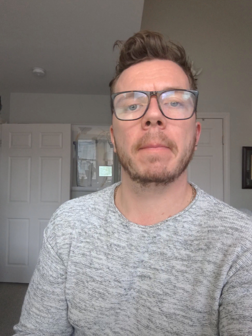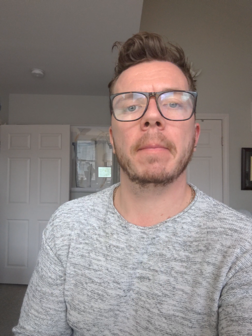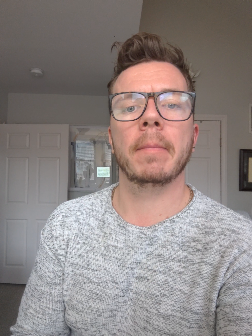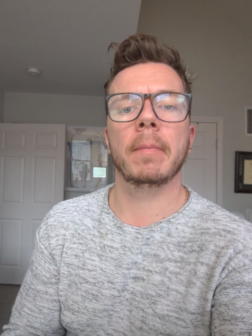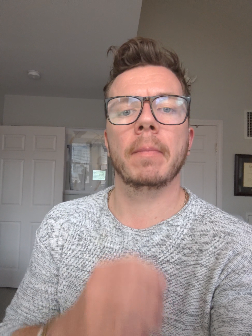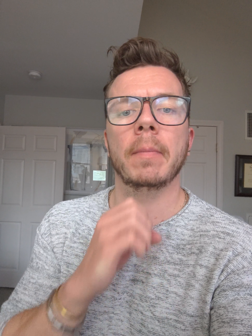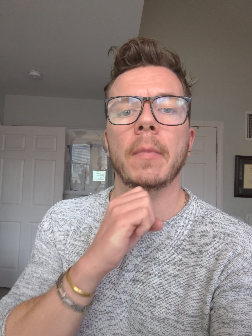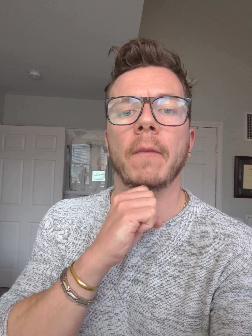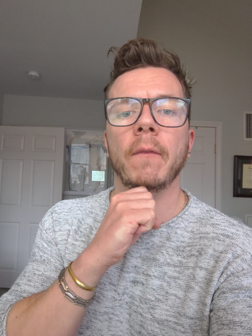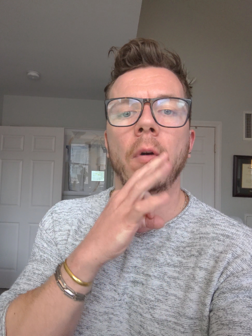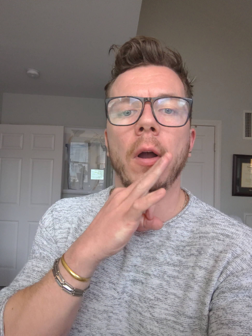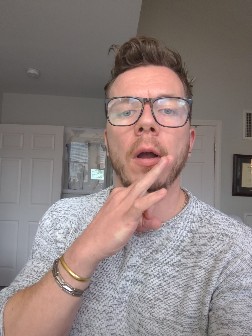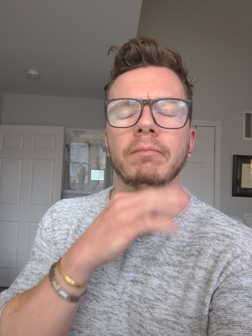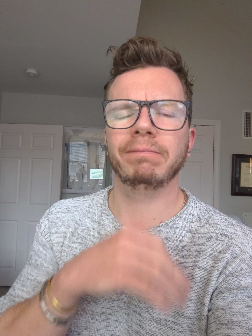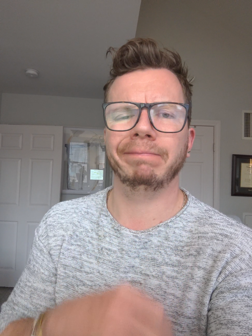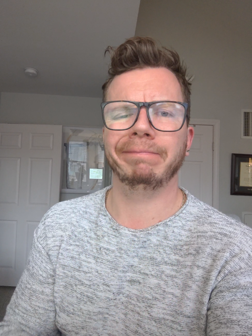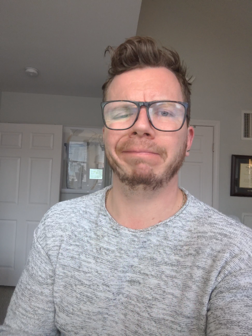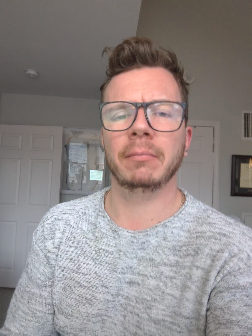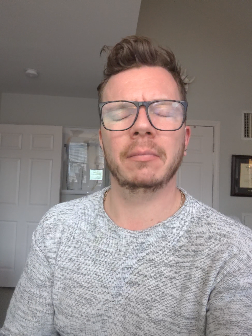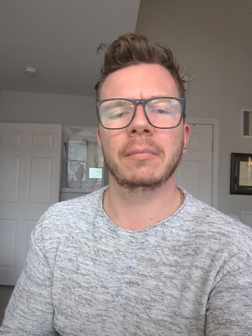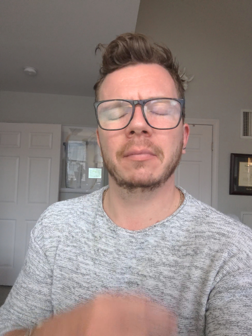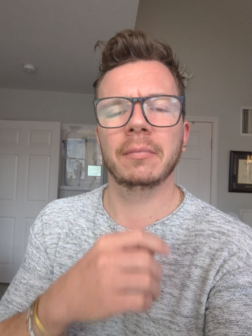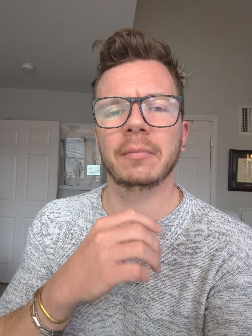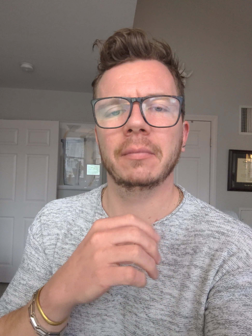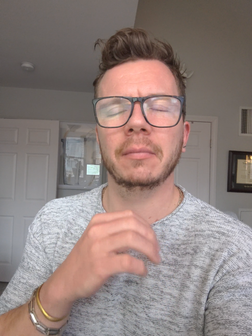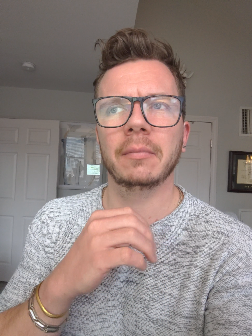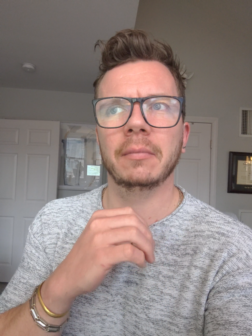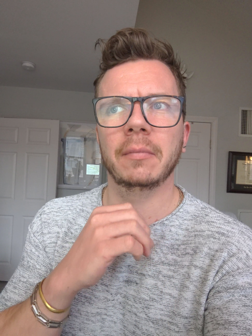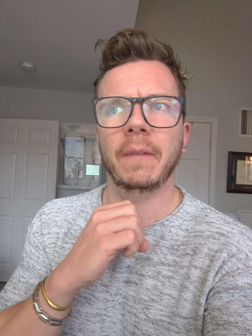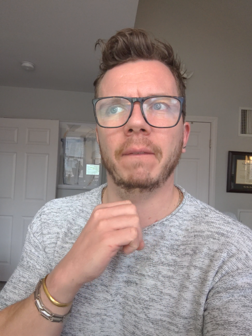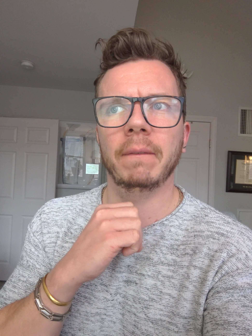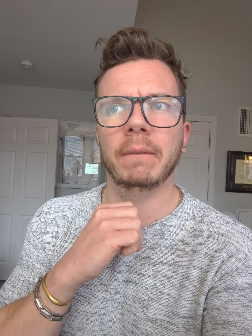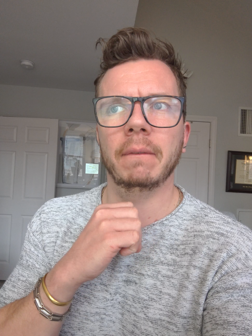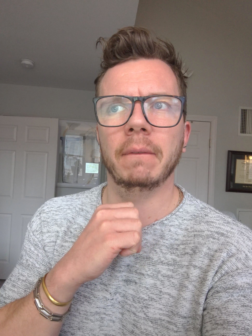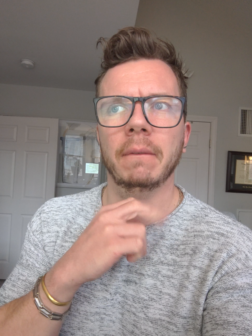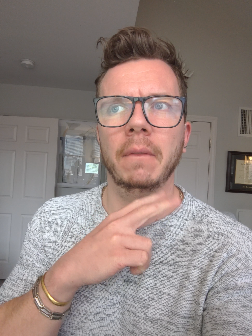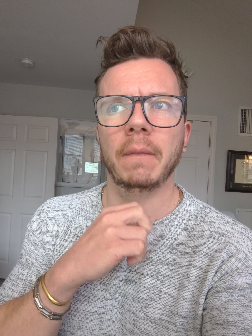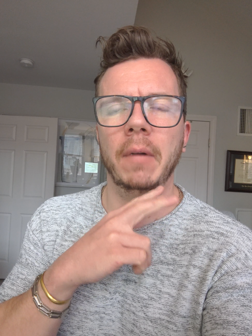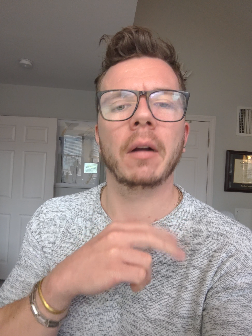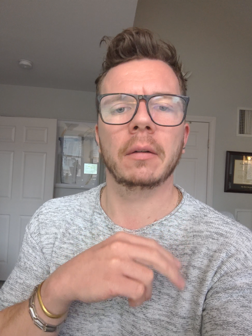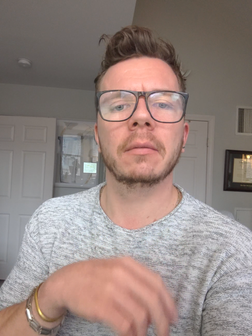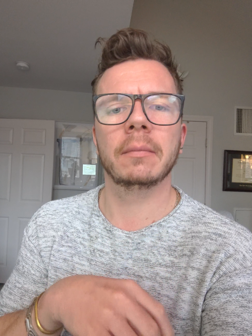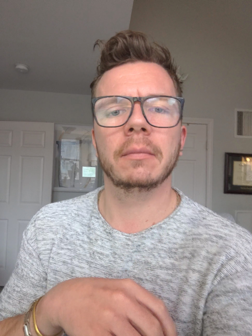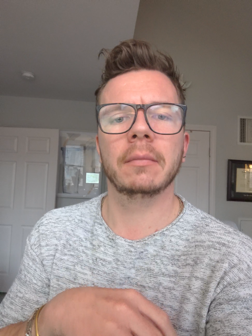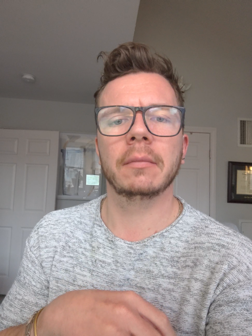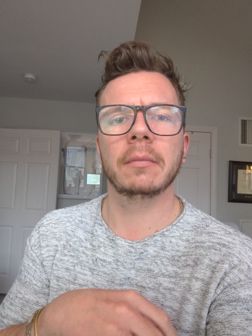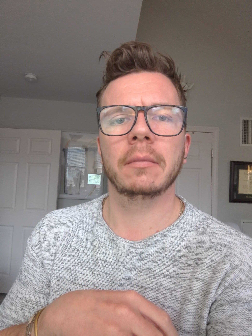frog